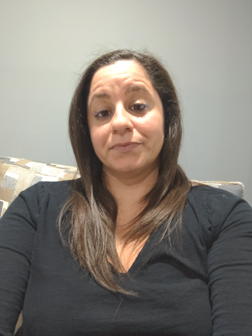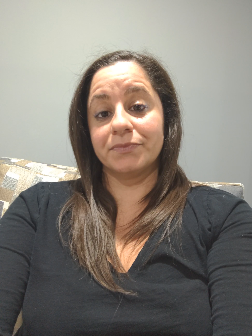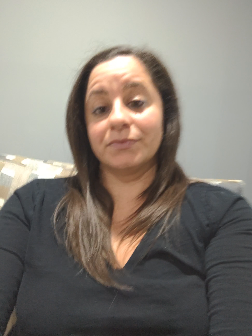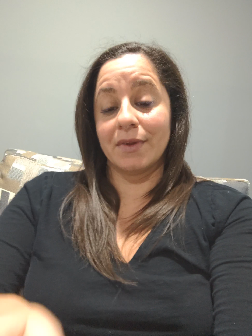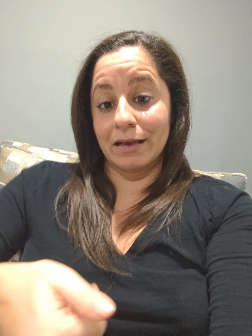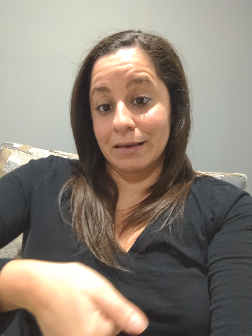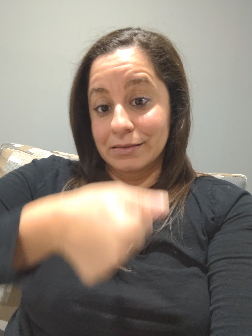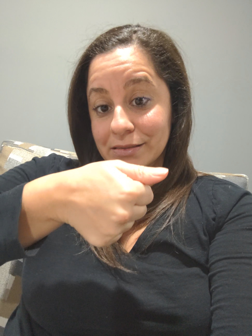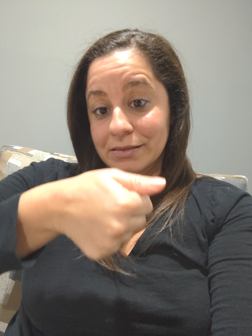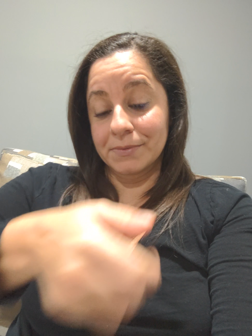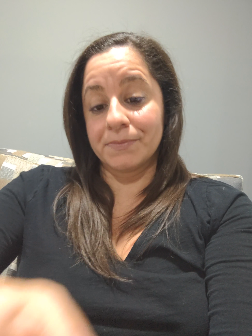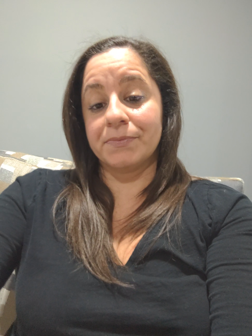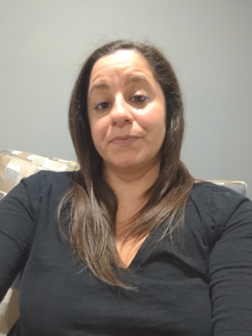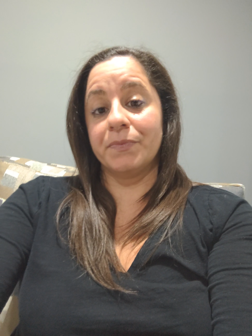hide